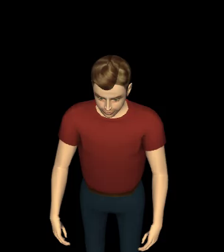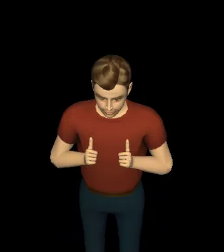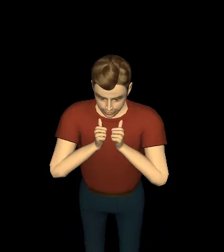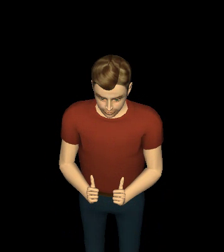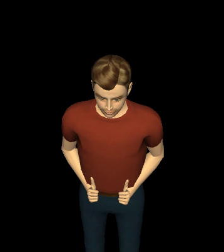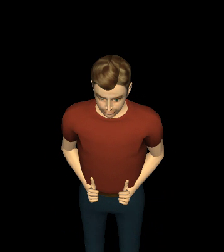حقيبة ظهر